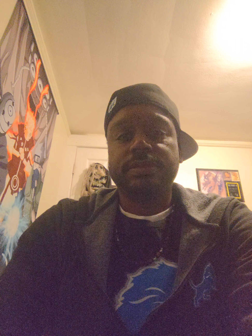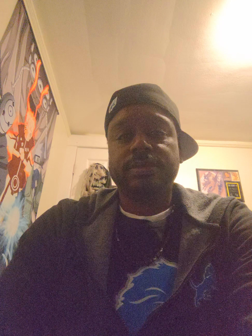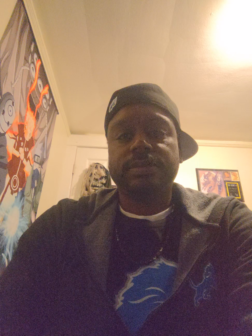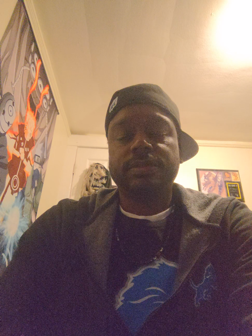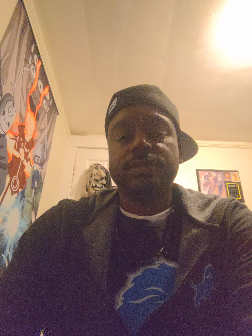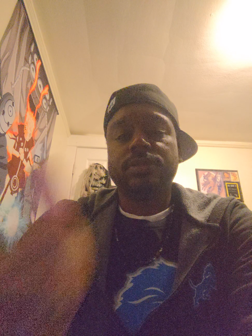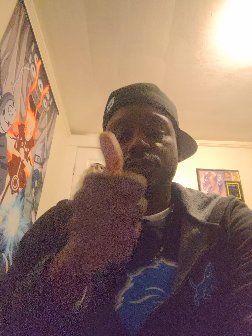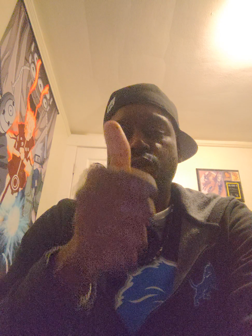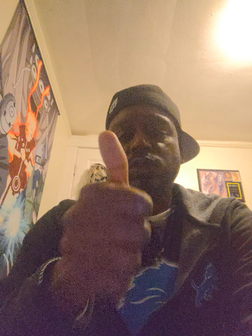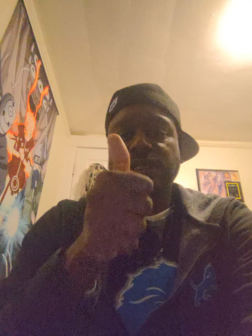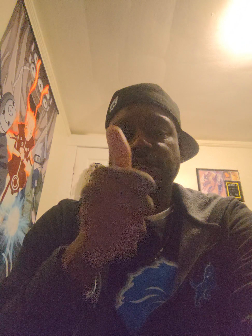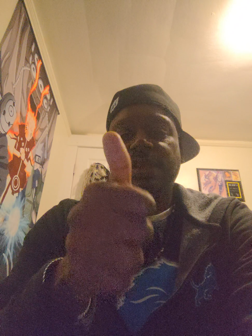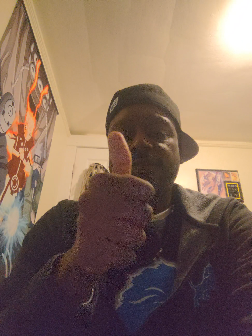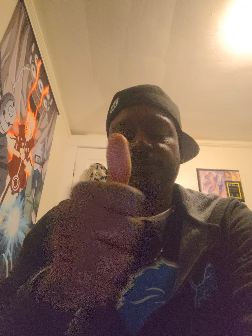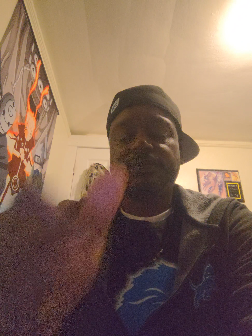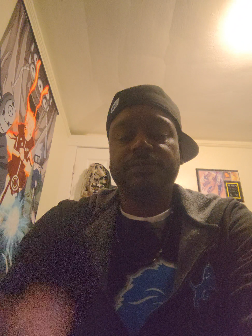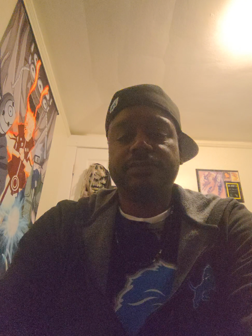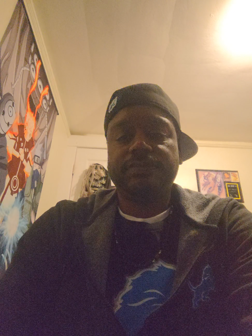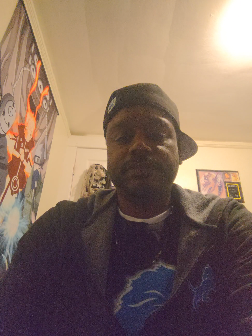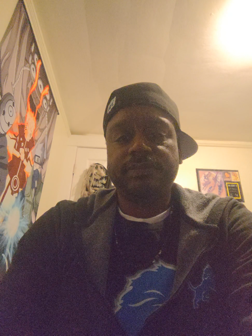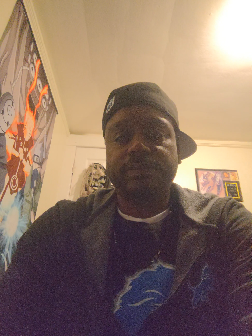yourself